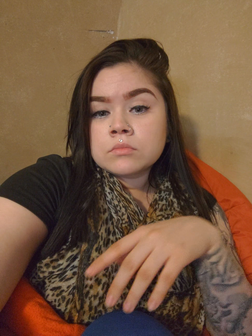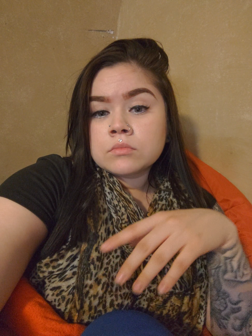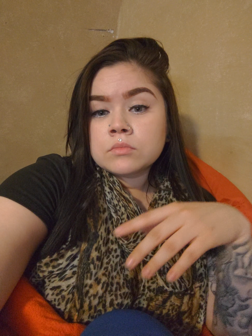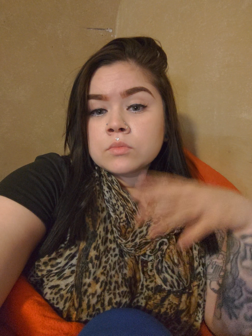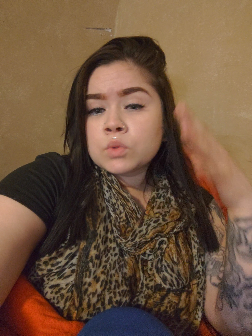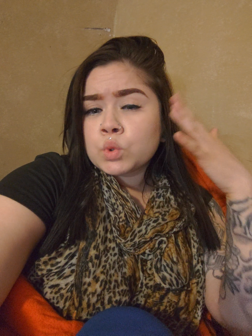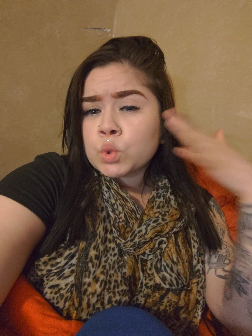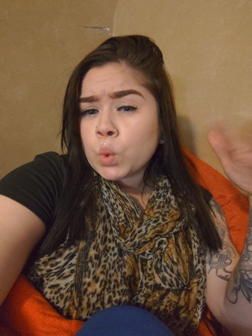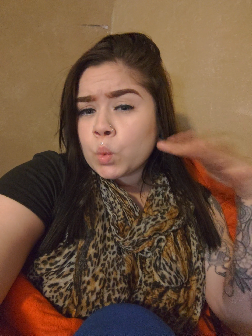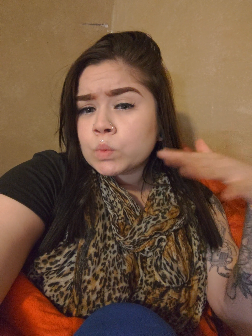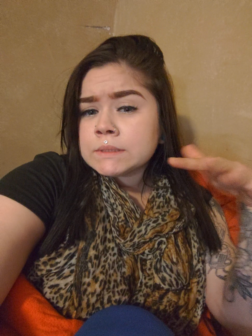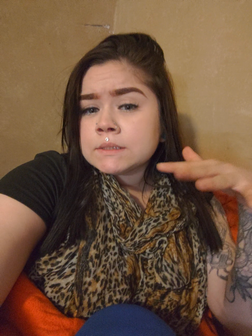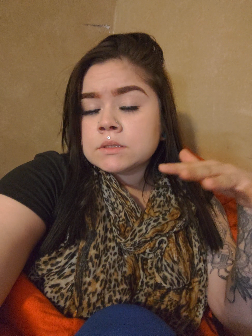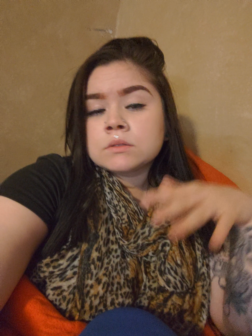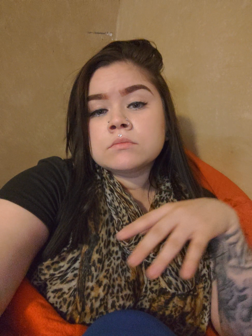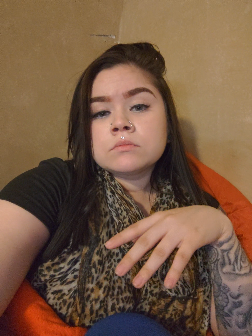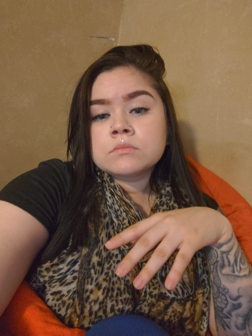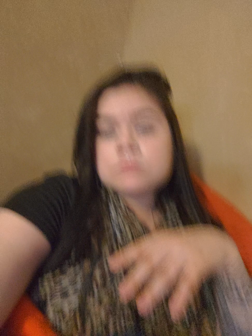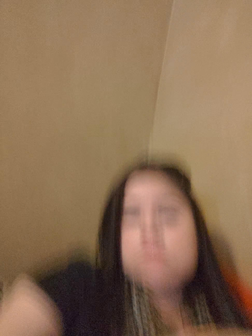noisy